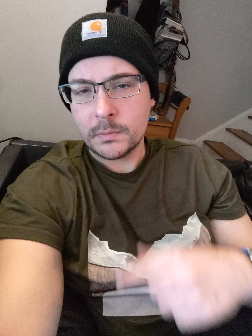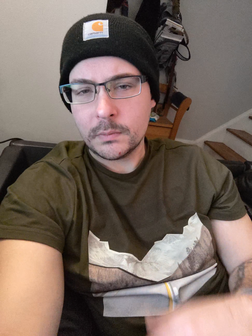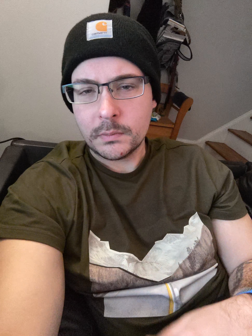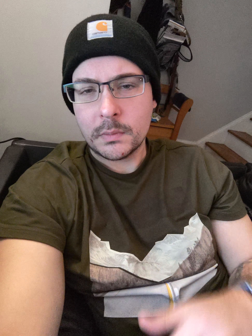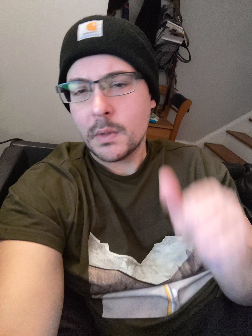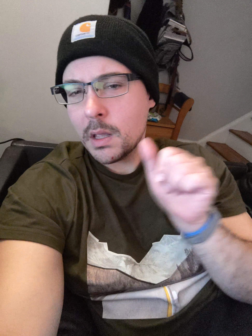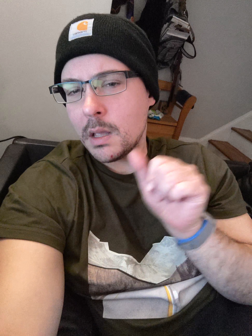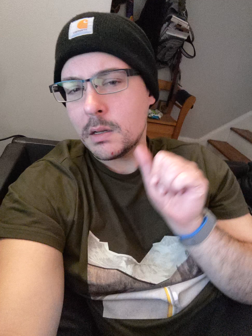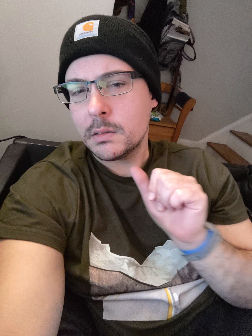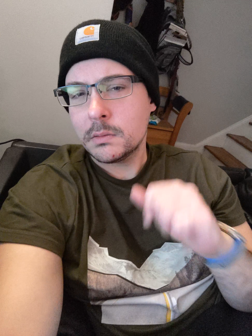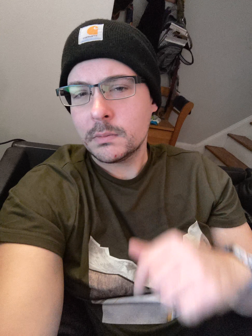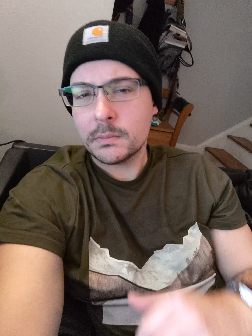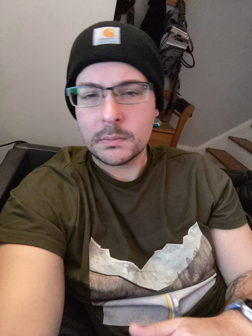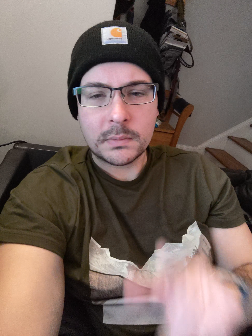aunt